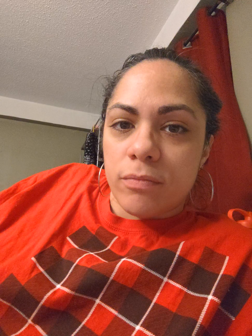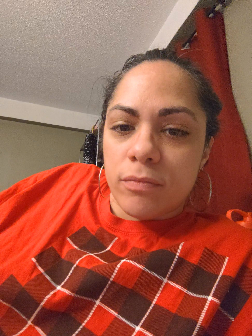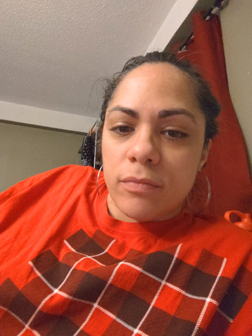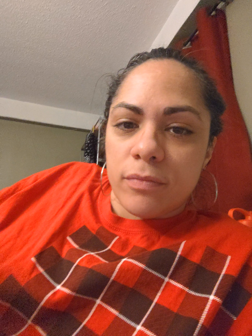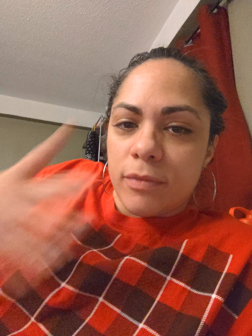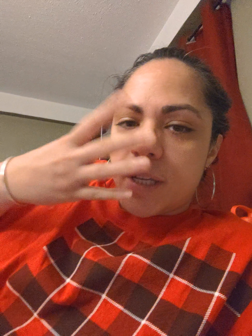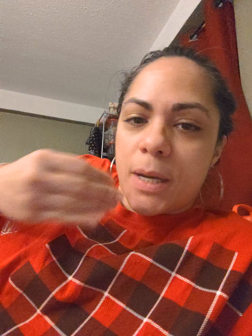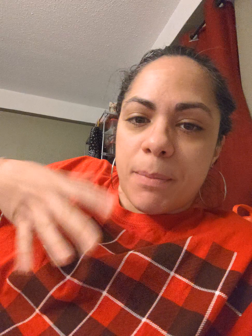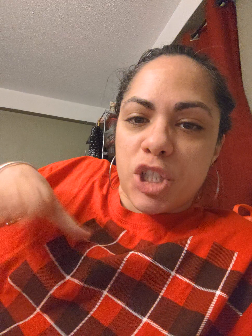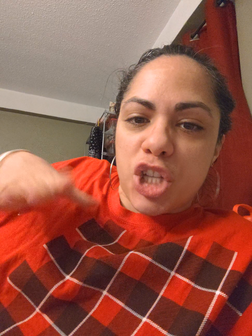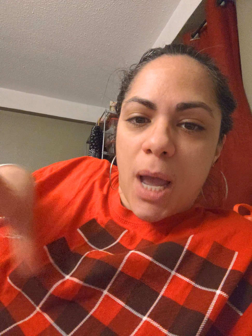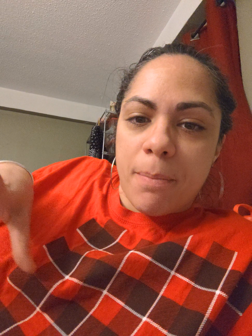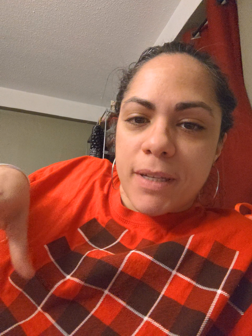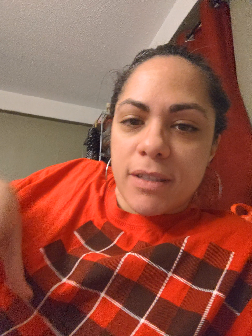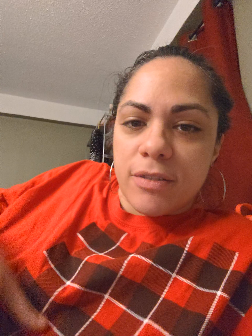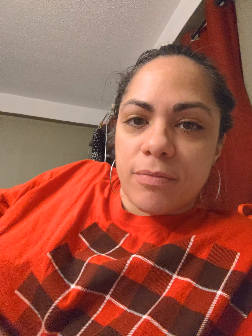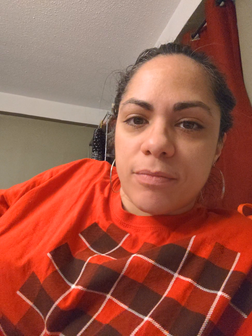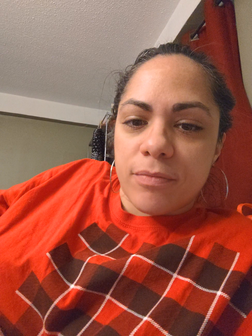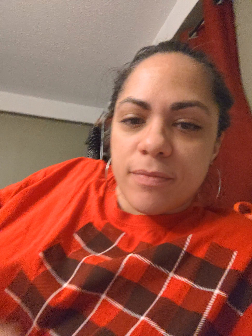pajamas